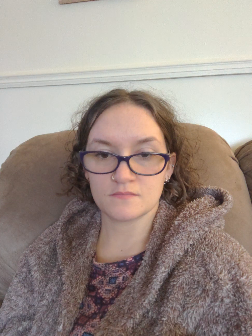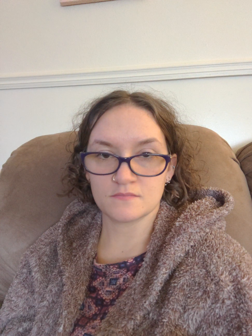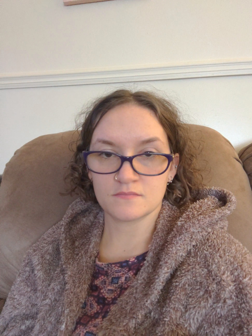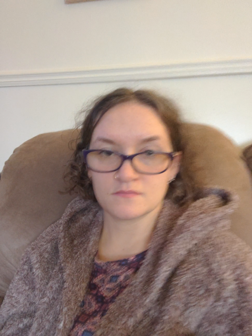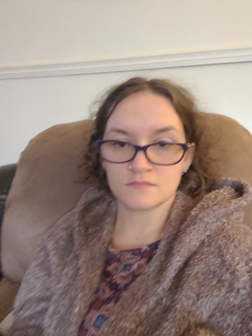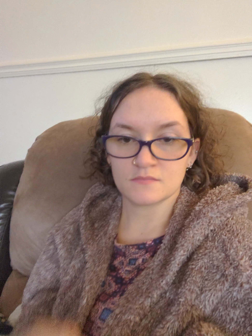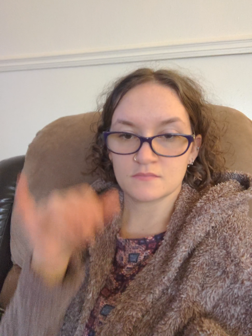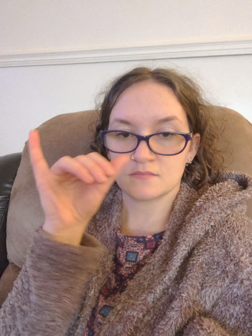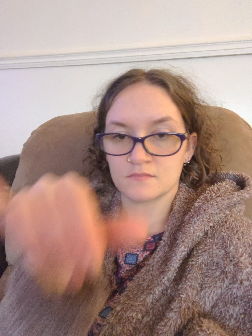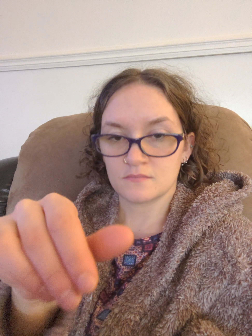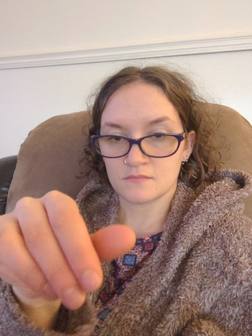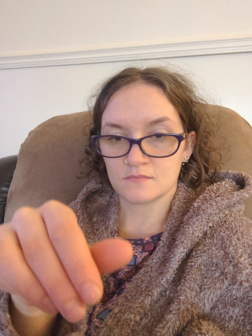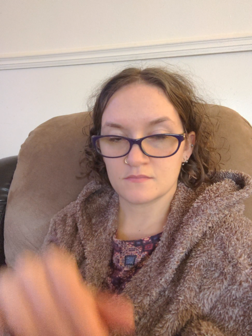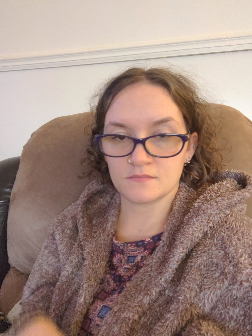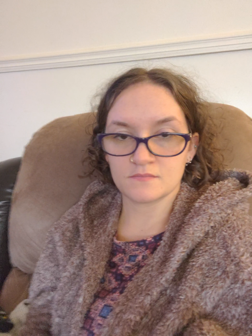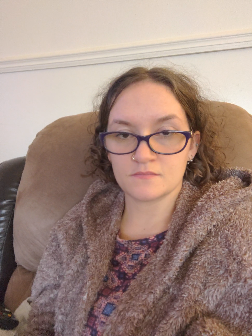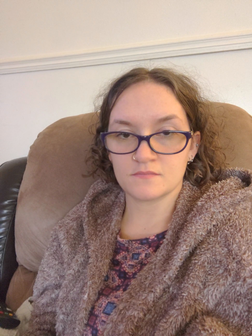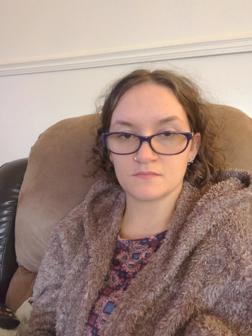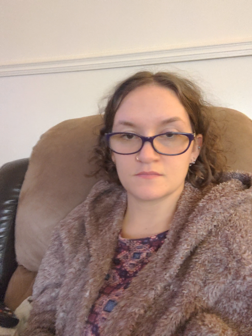stay